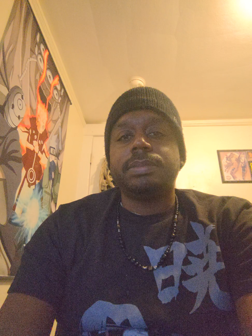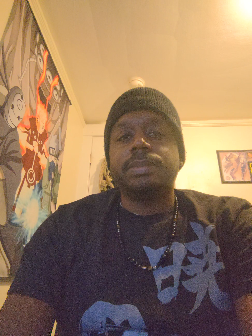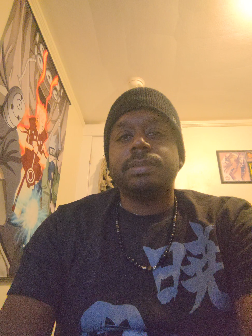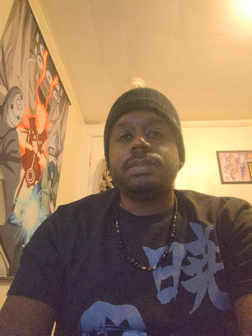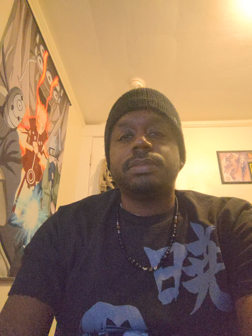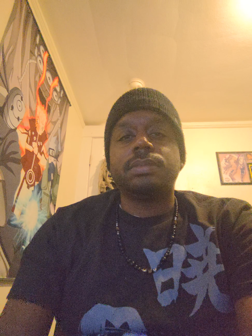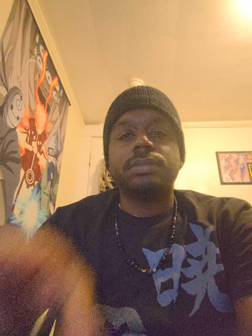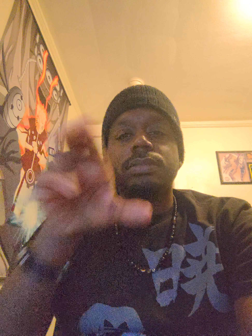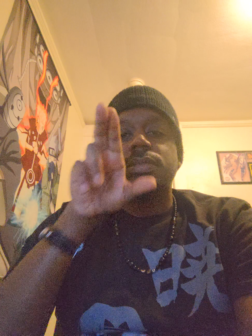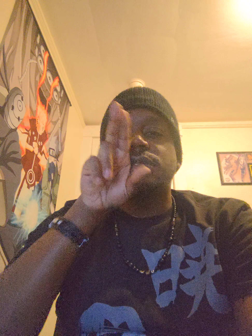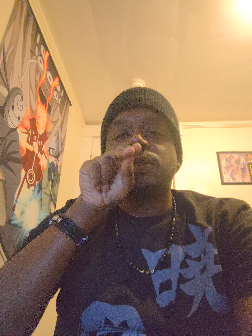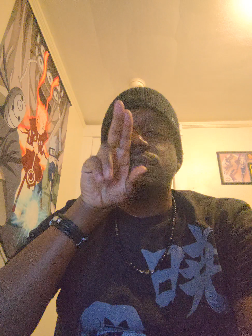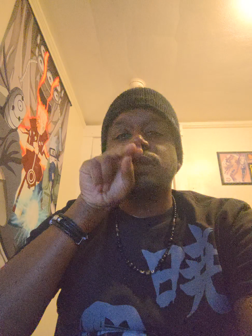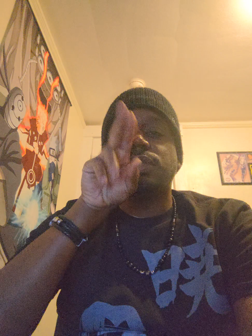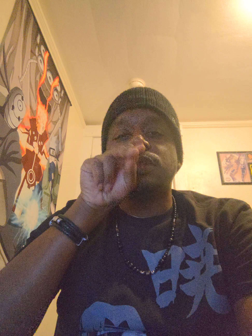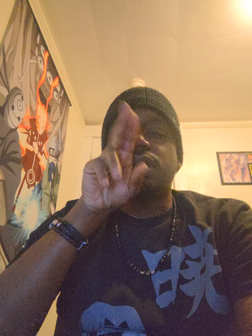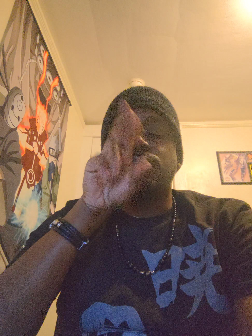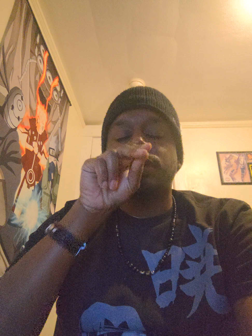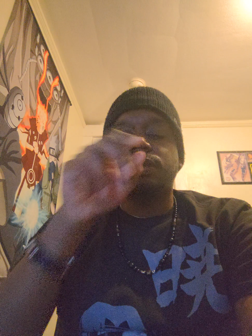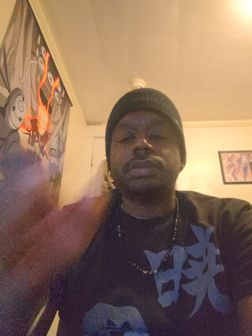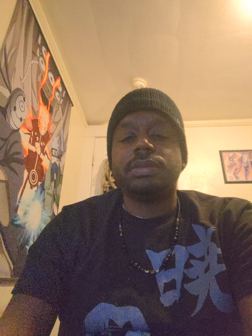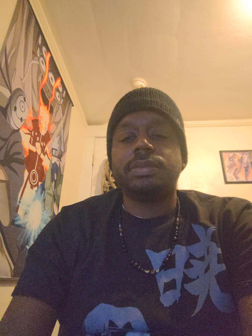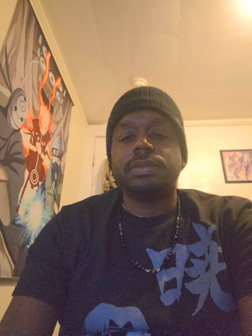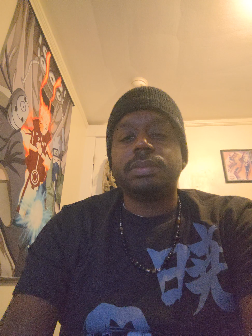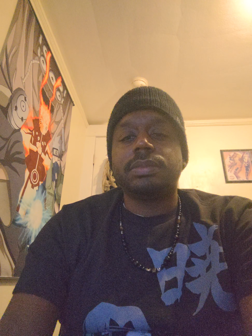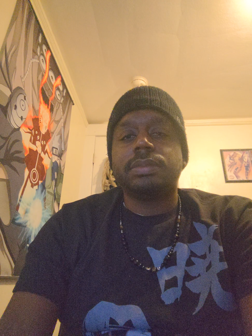duck